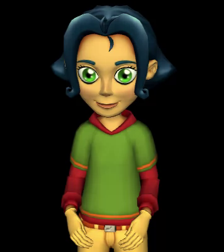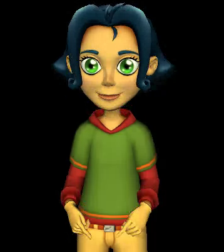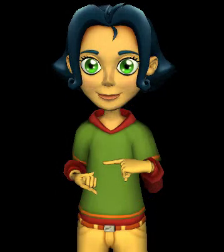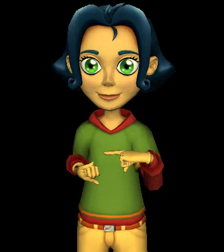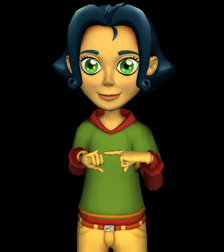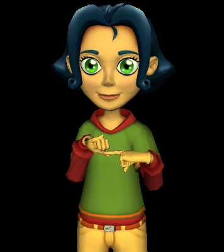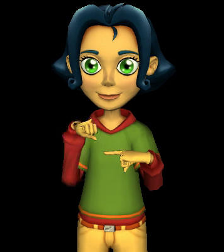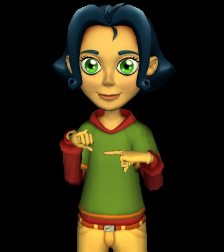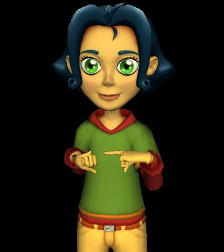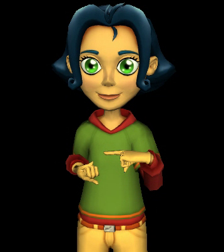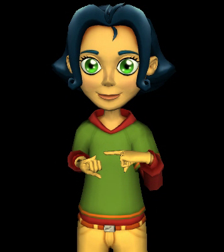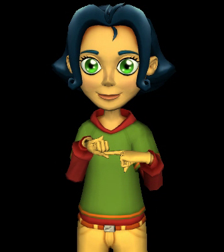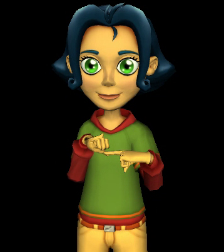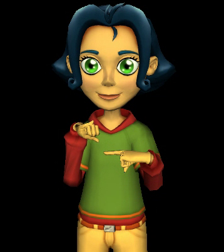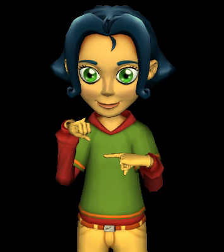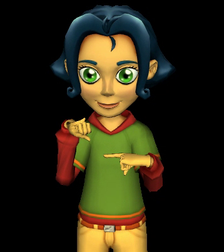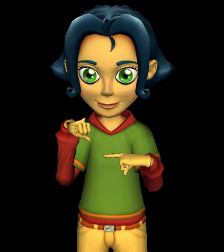فريد